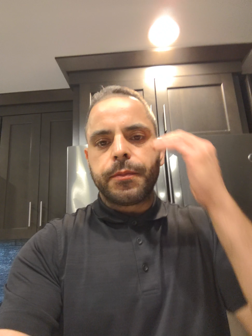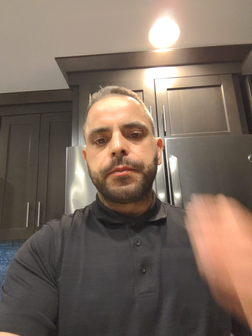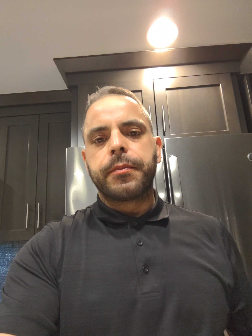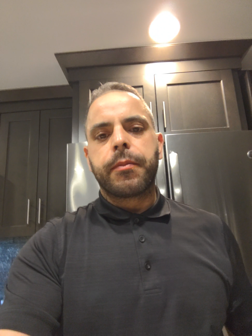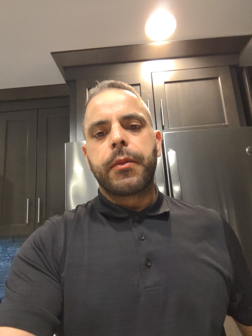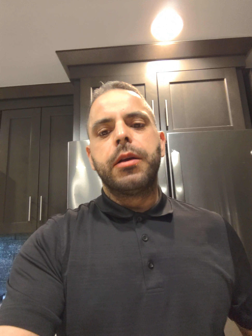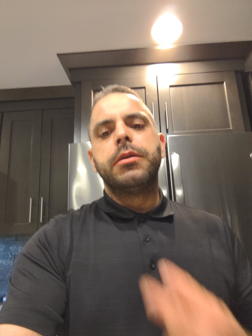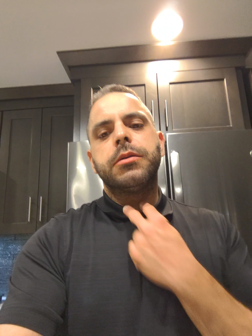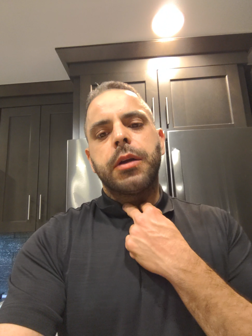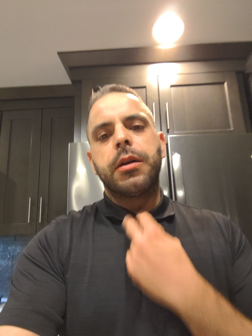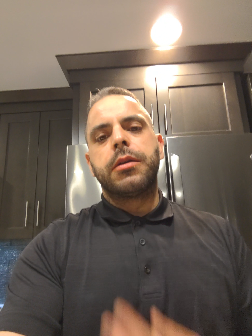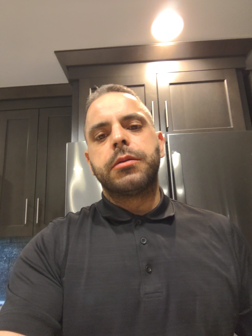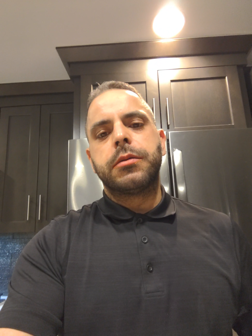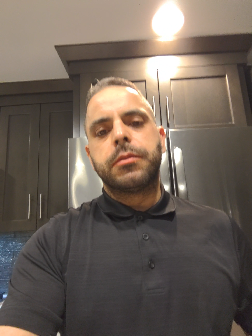stuck